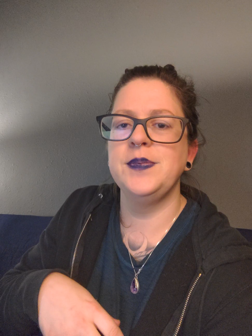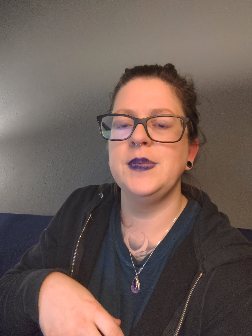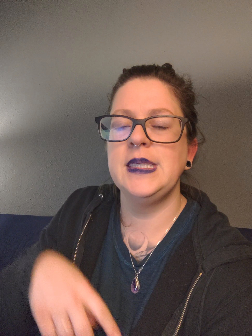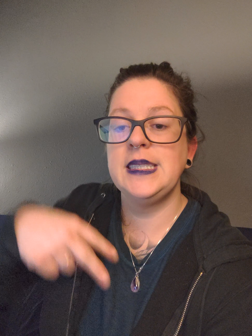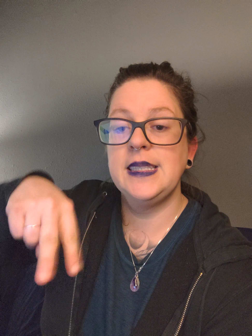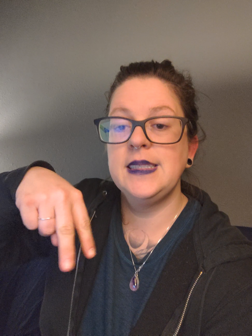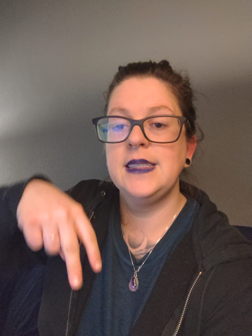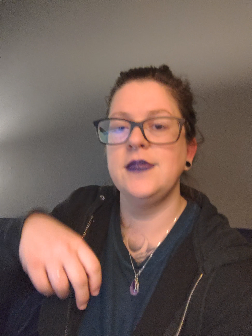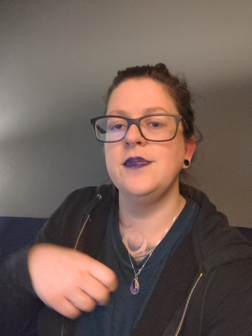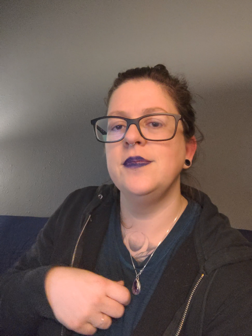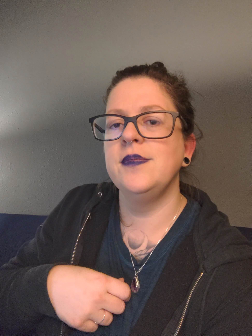dance